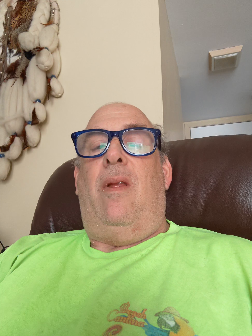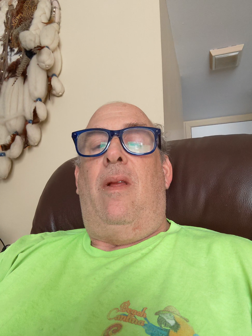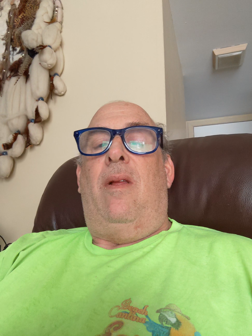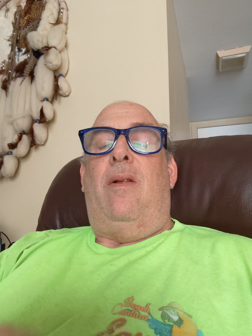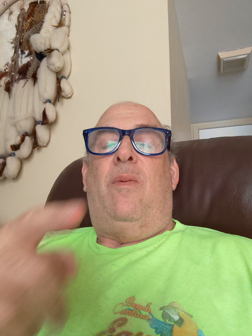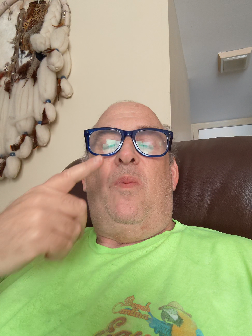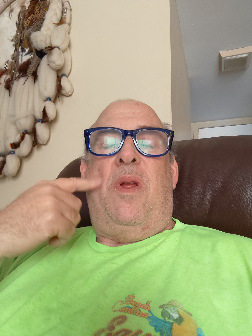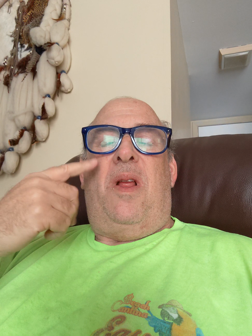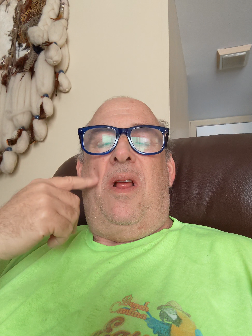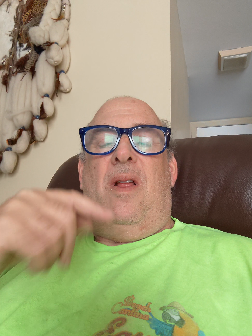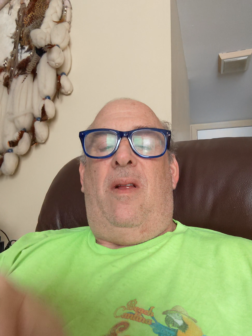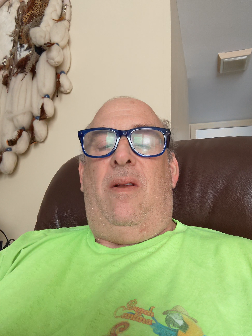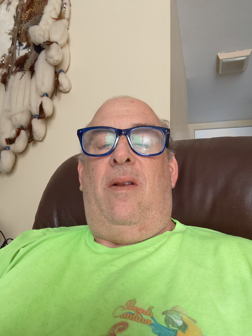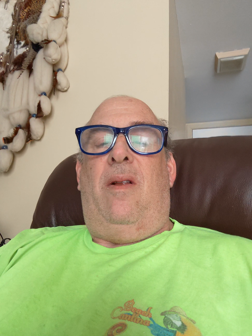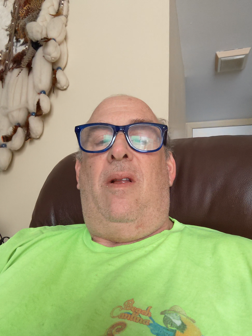cry